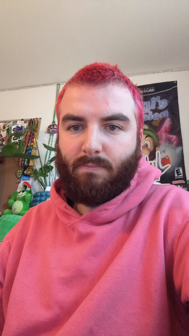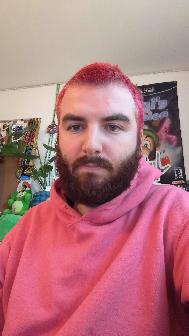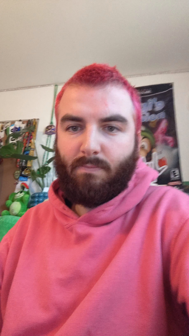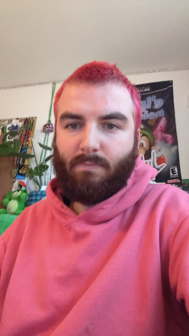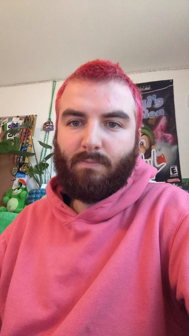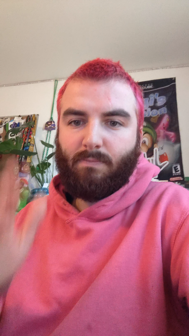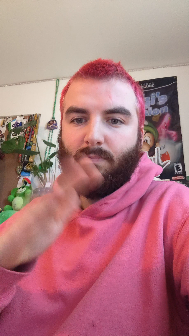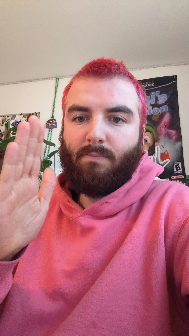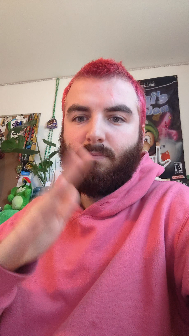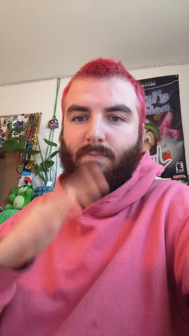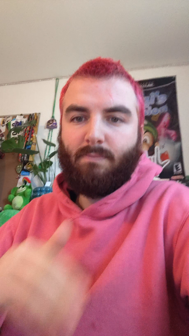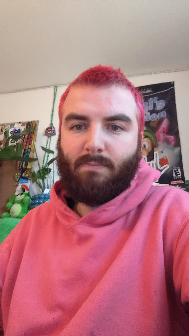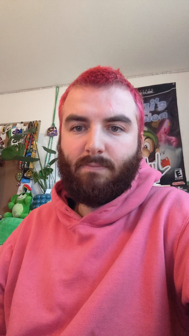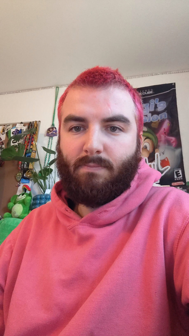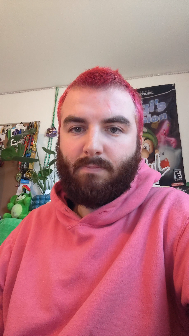clap